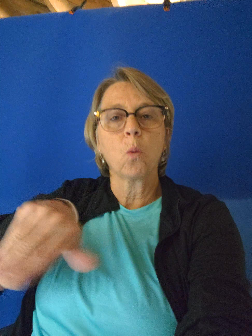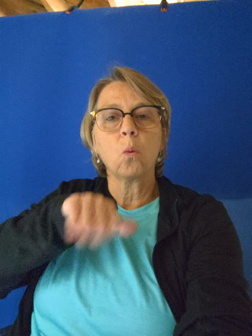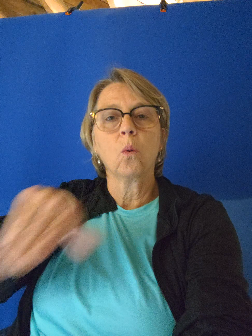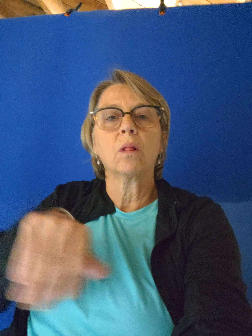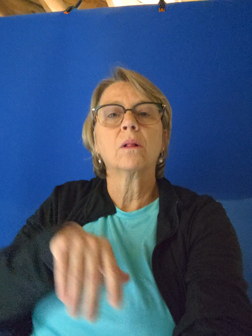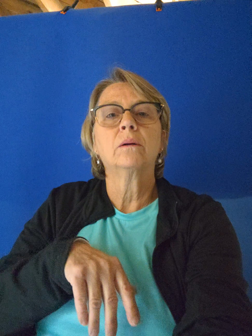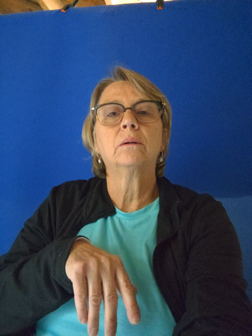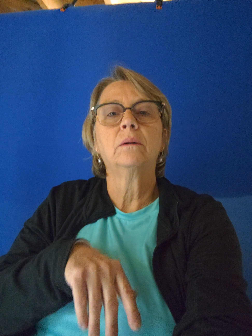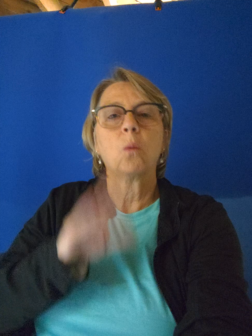pool